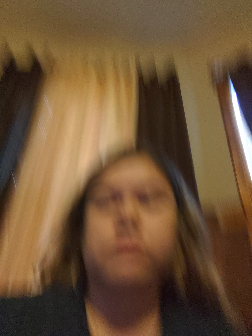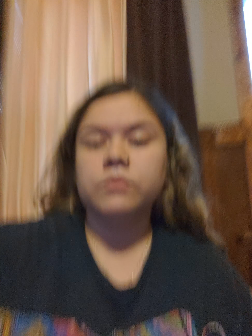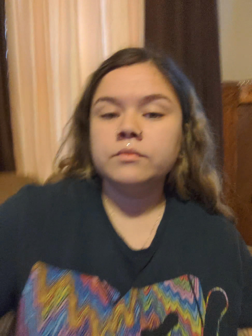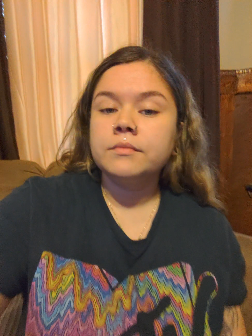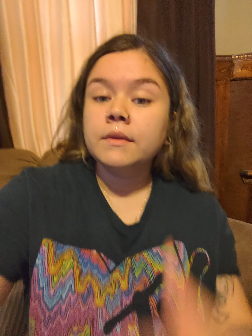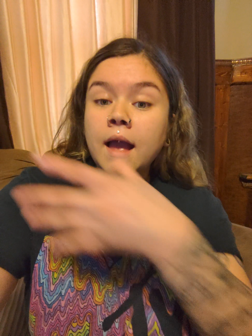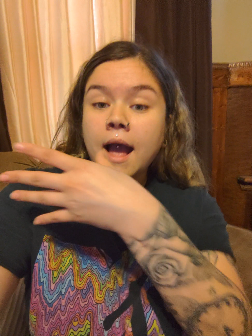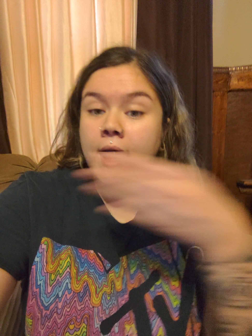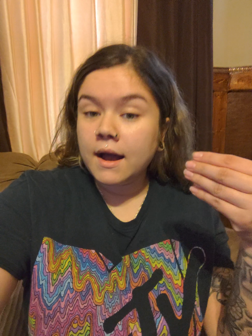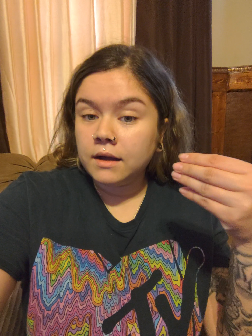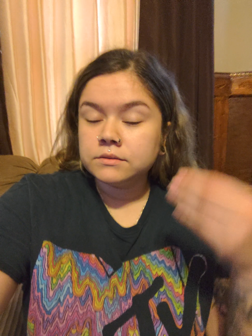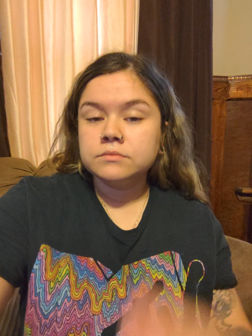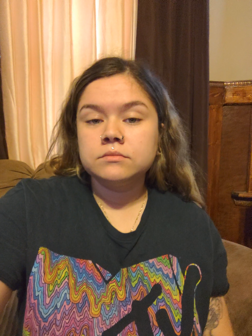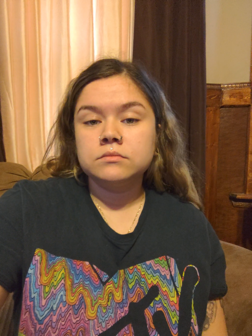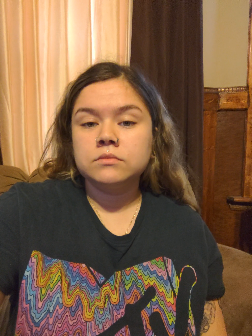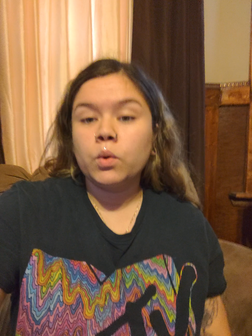and